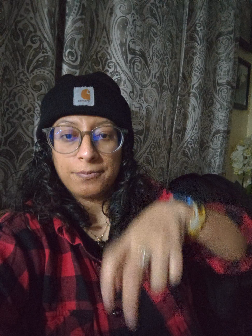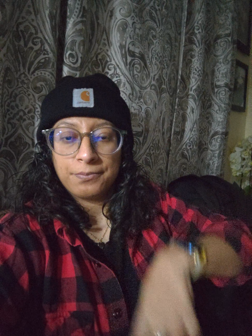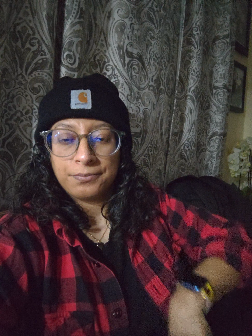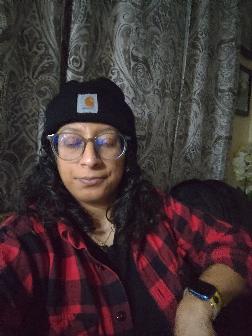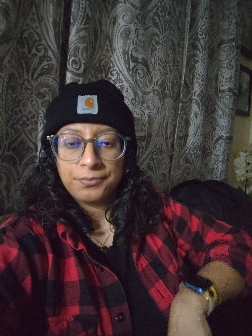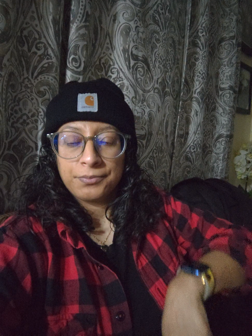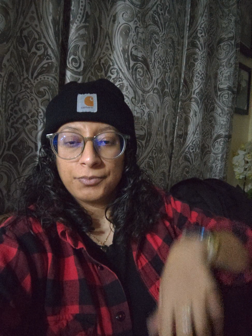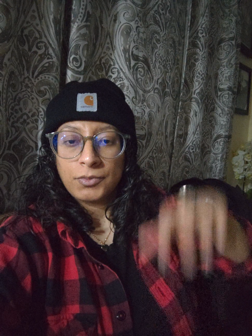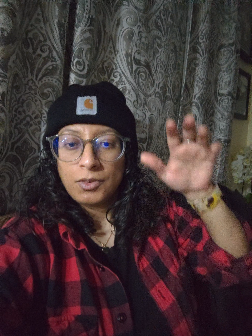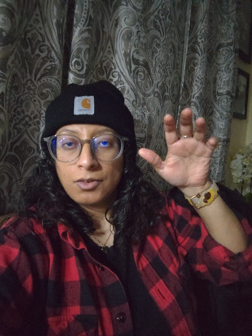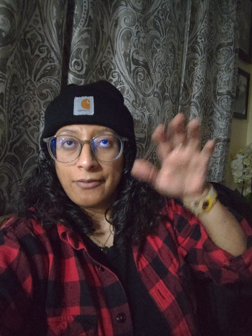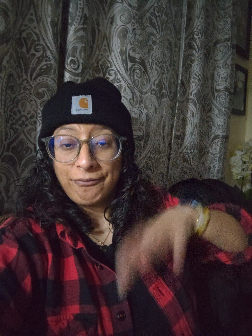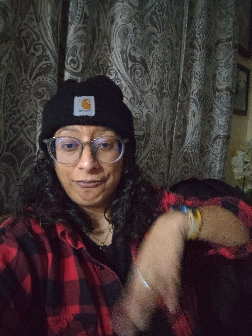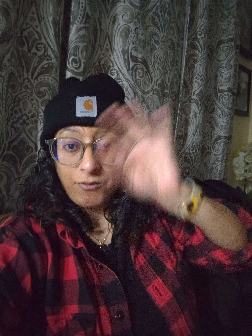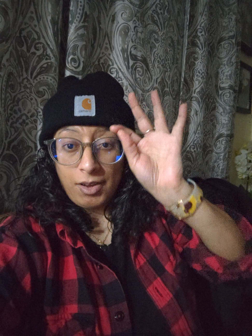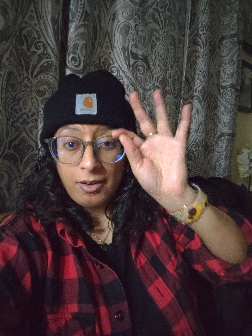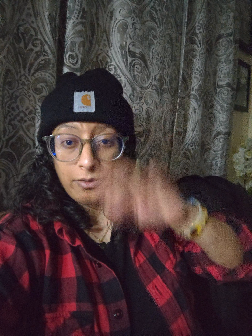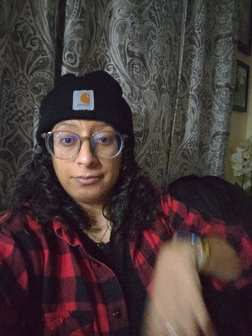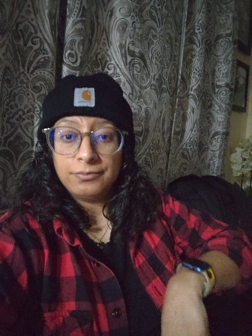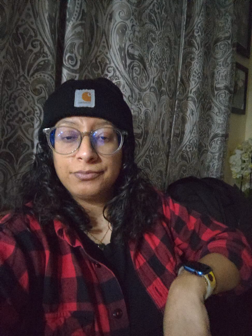find